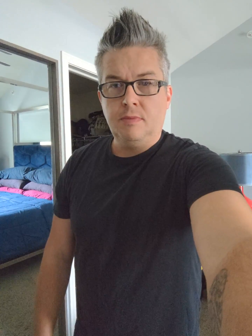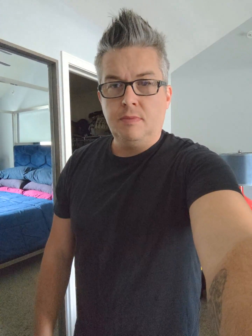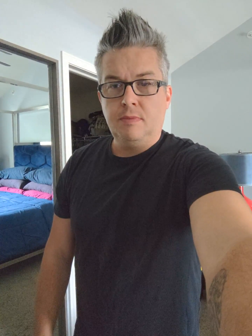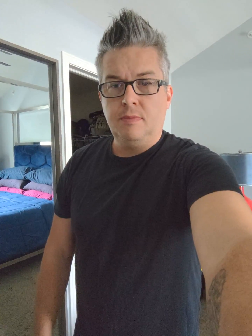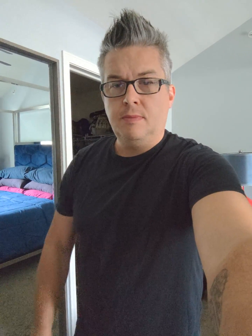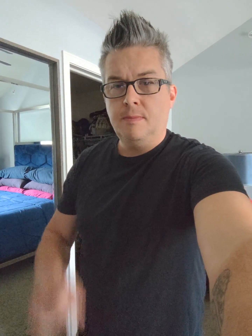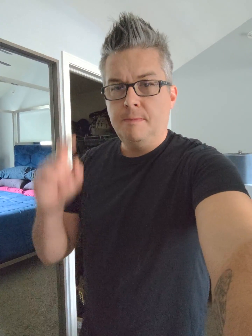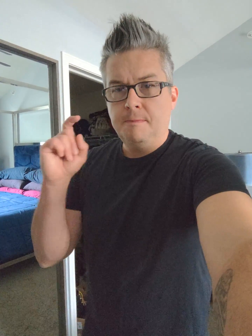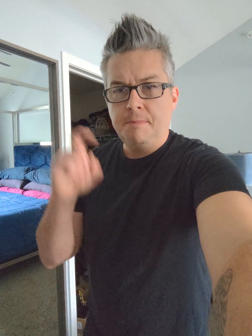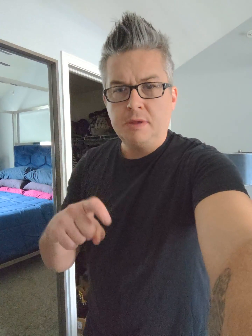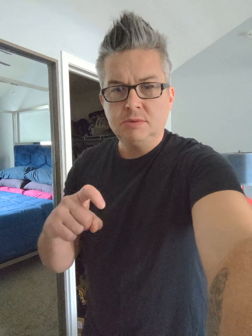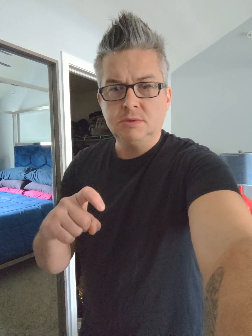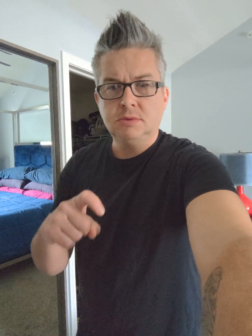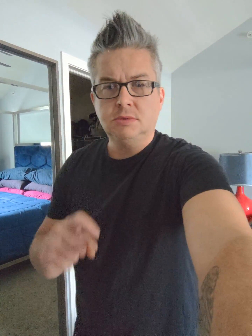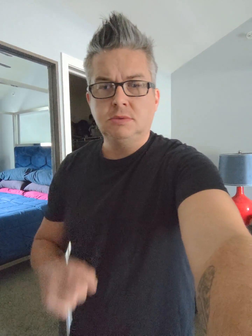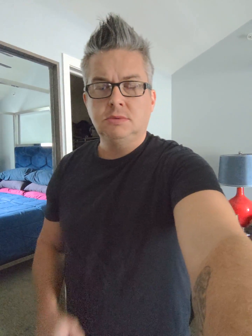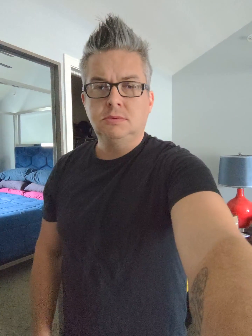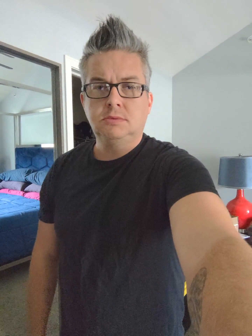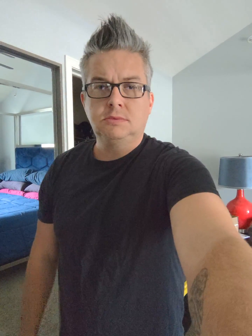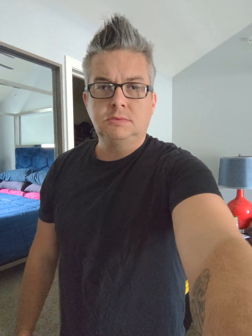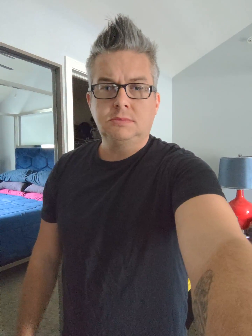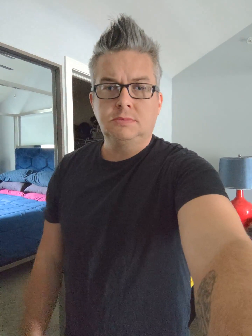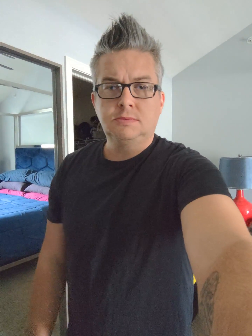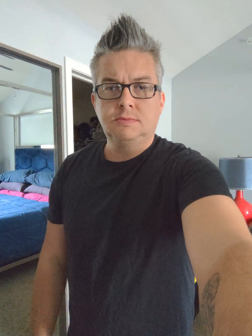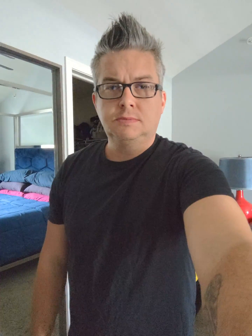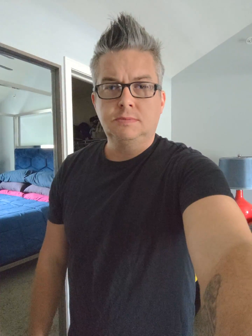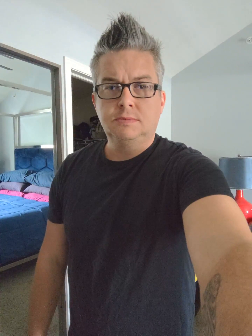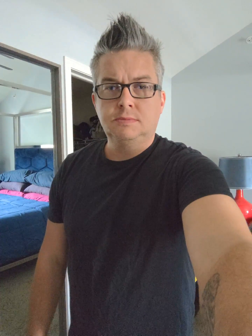must